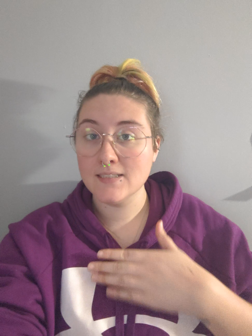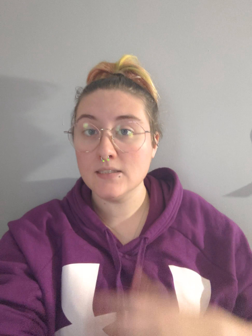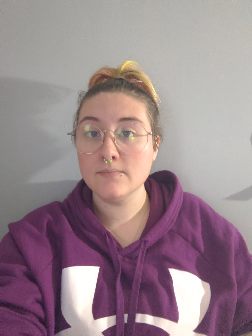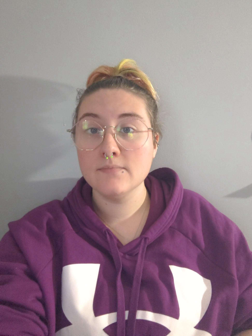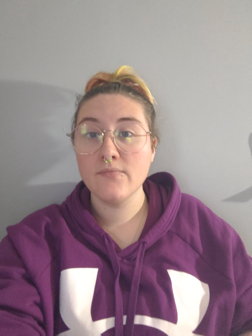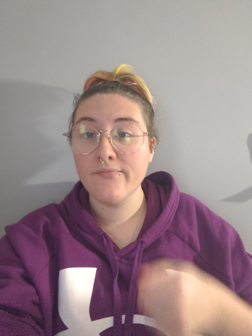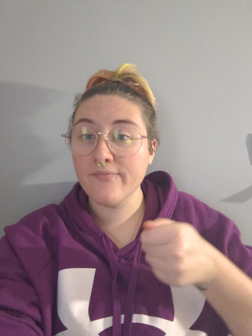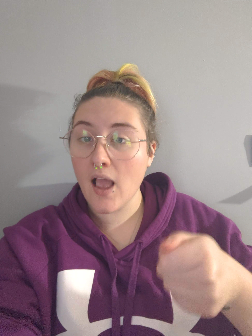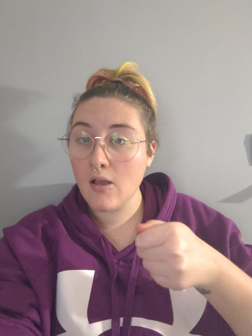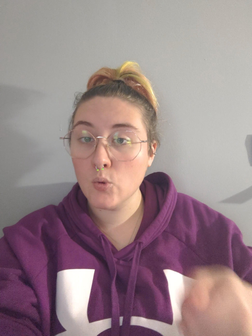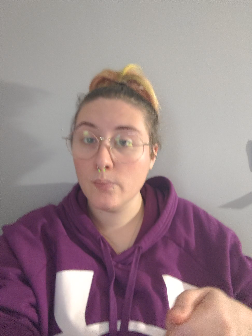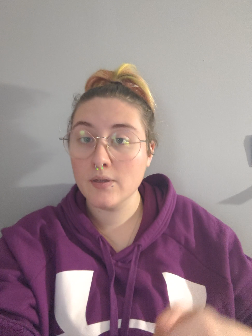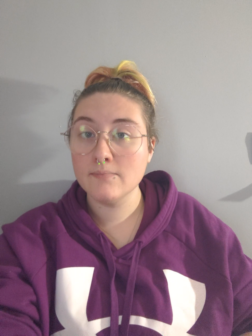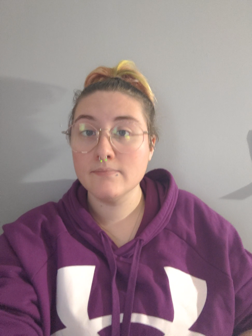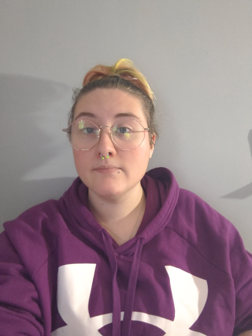vacuum